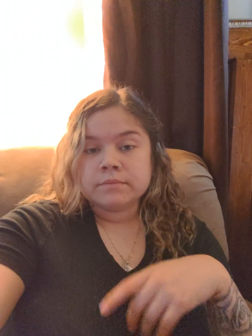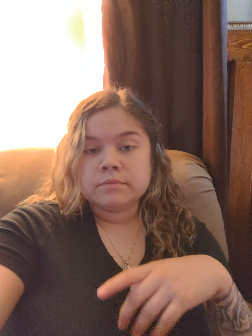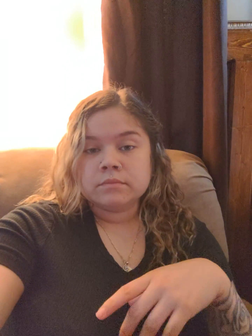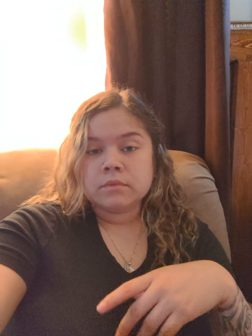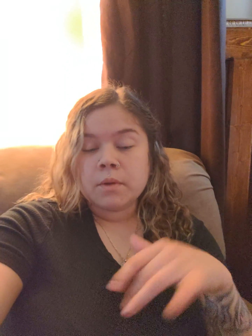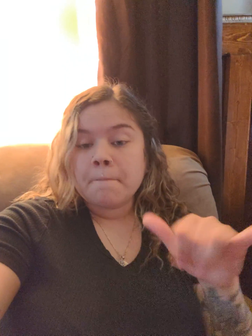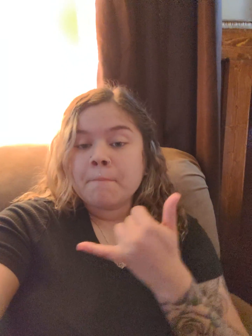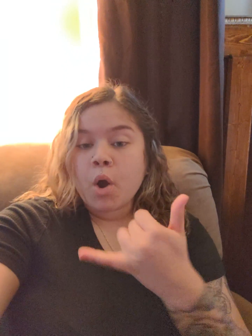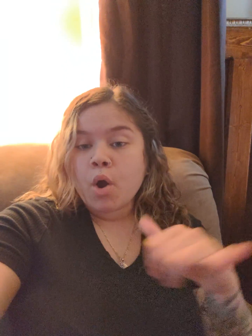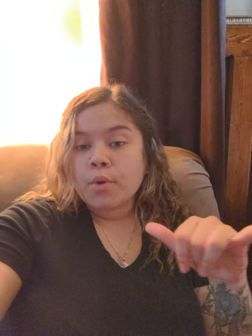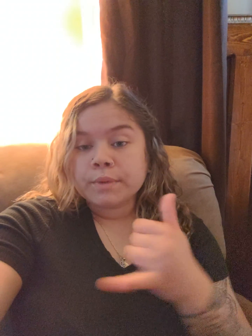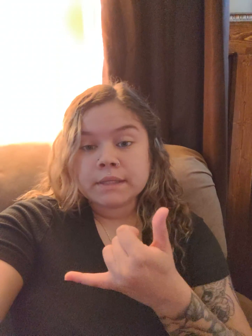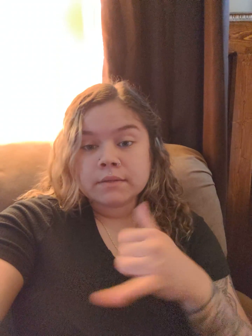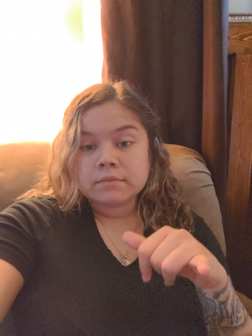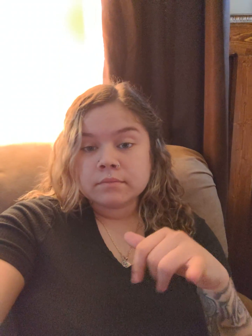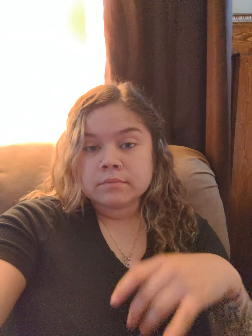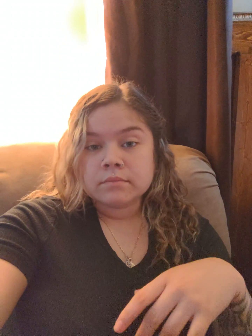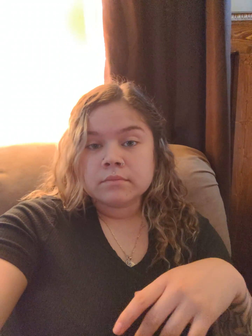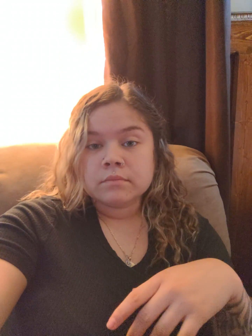party